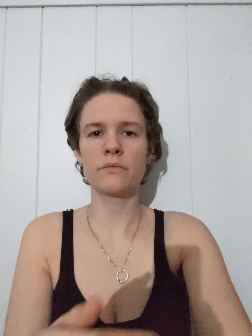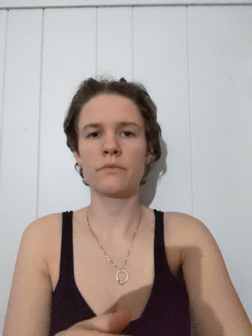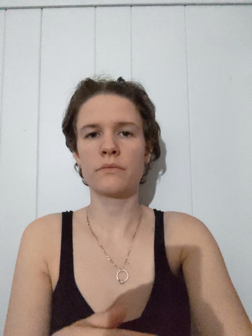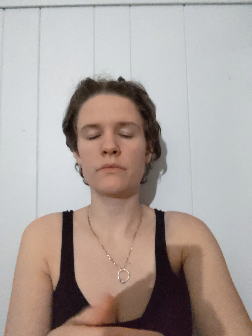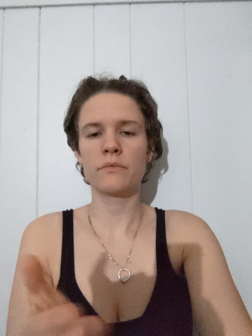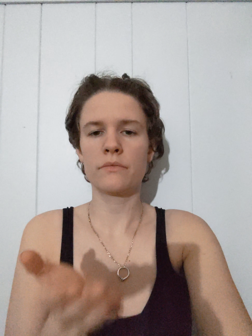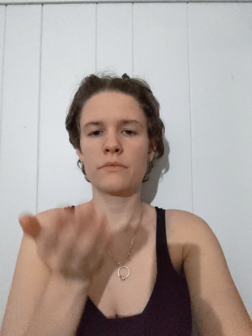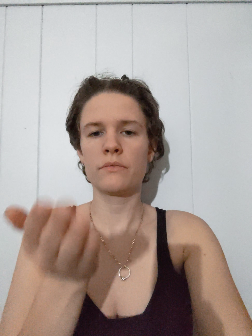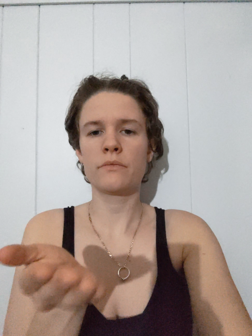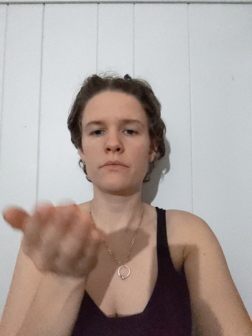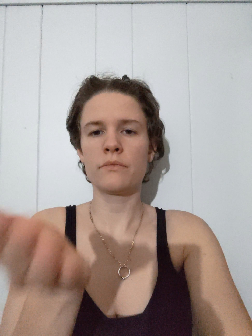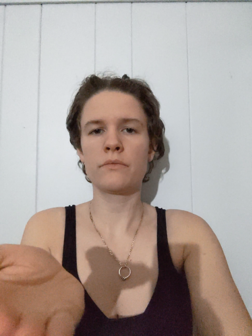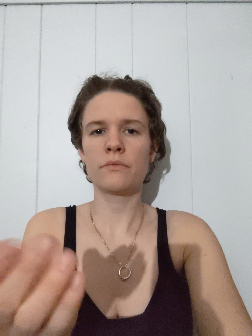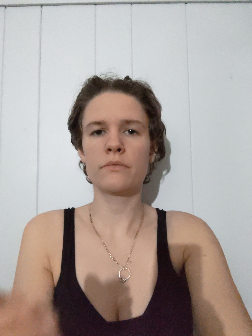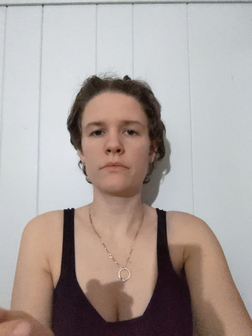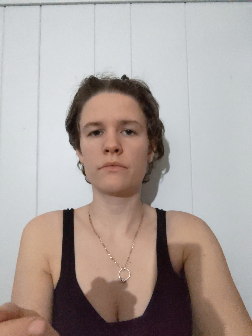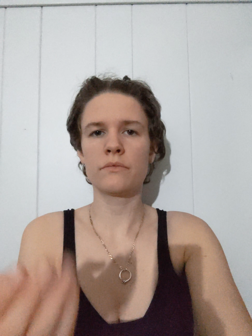boat